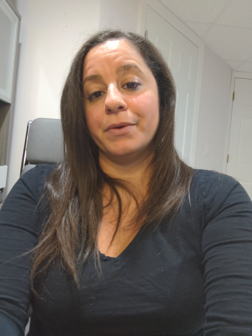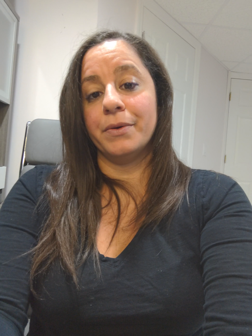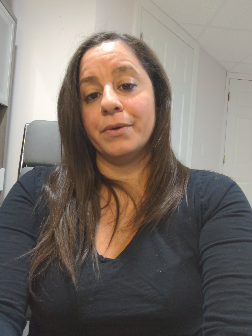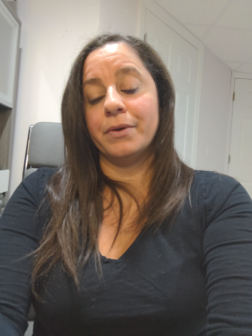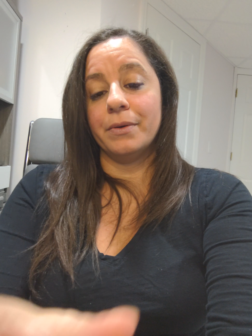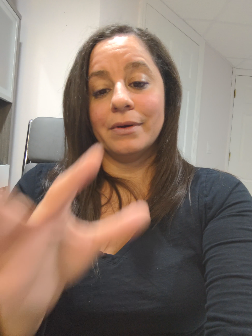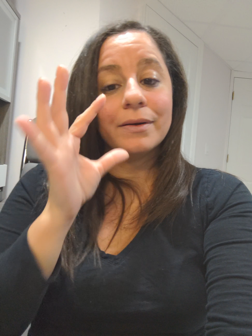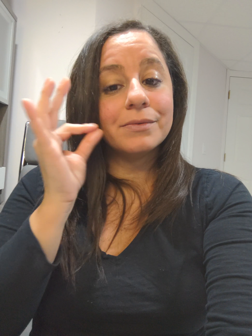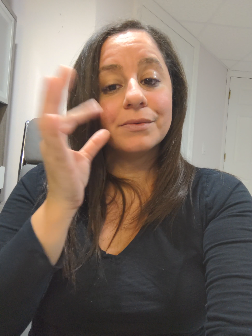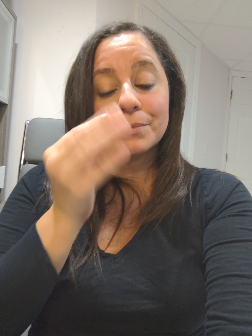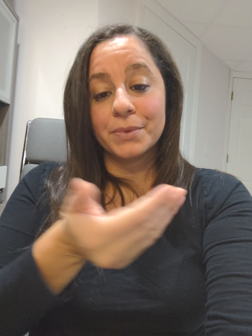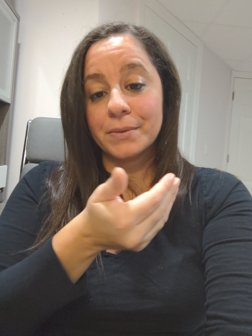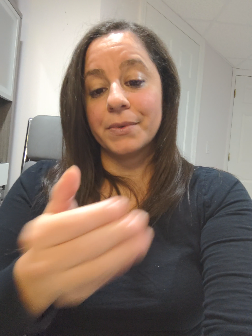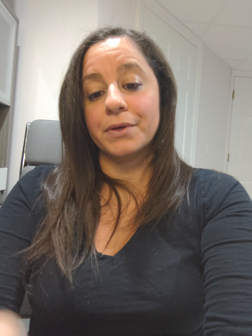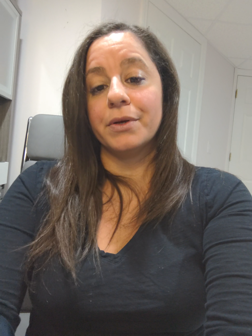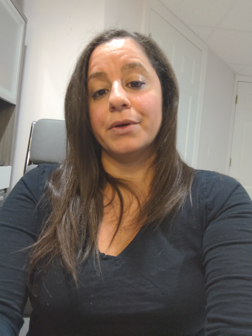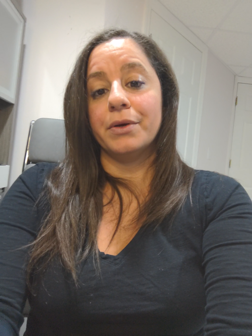kitty